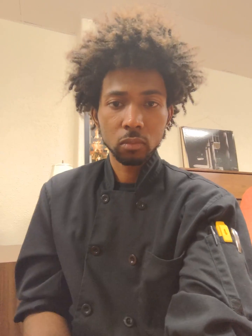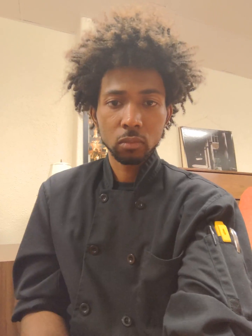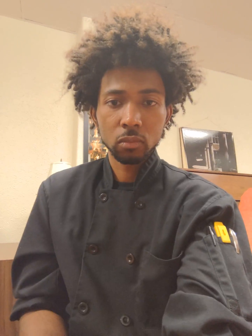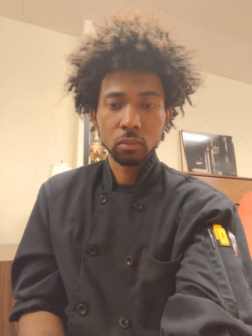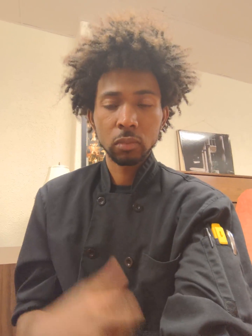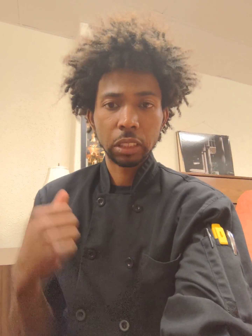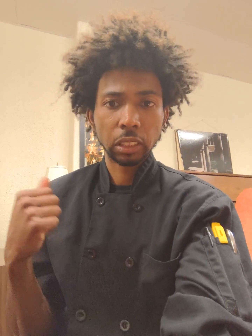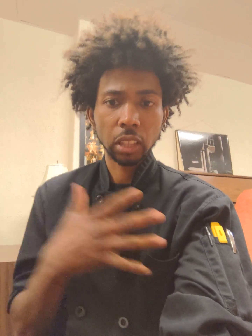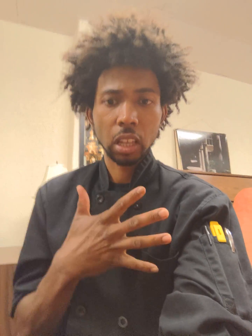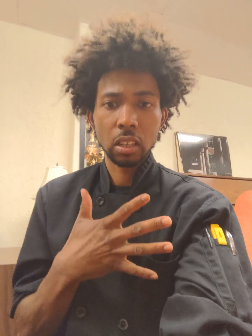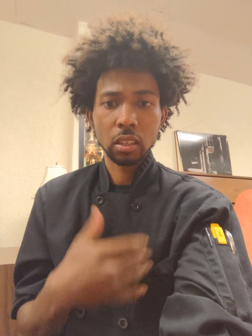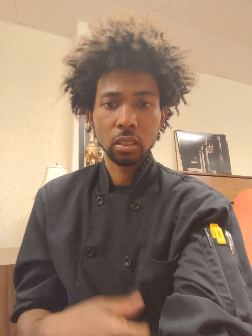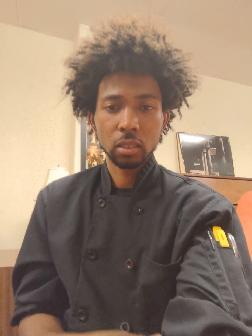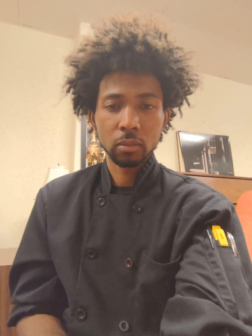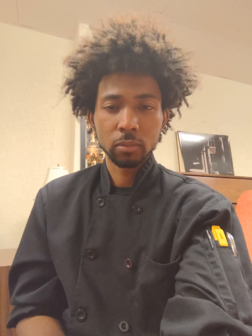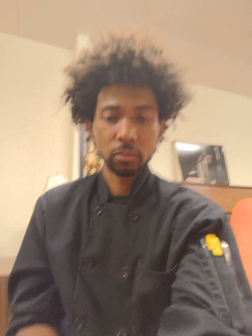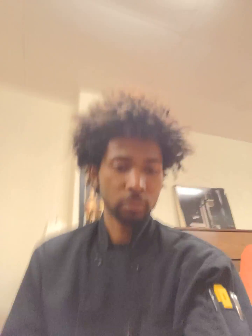scared